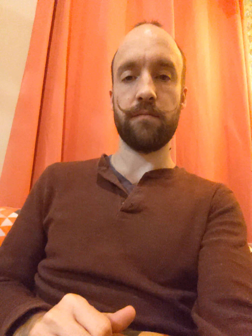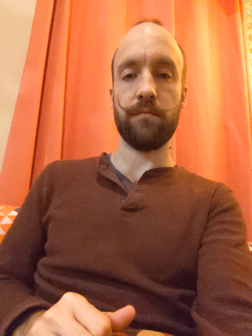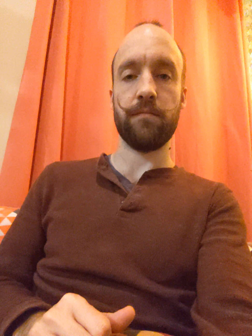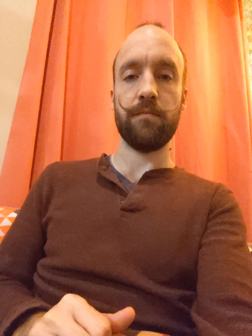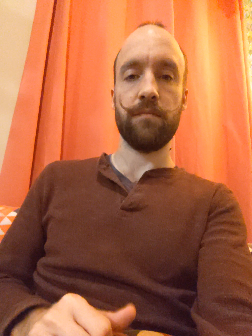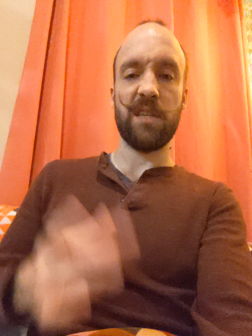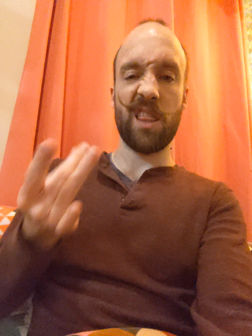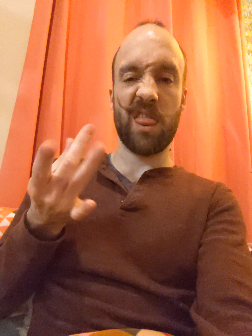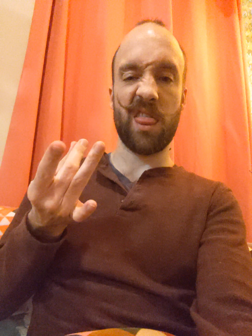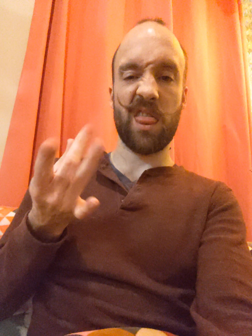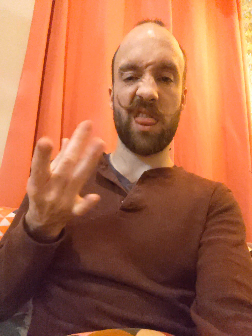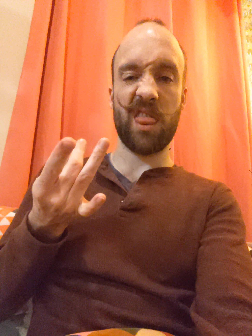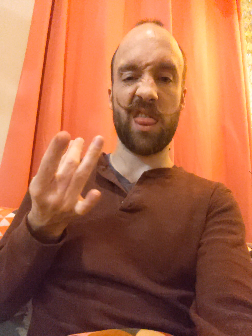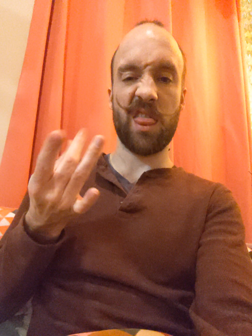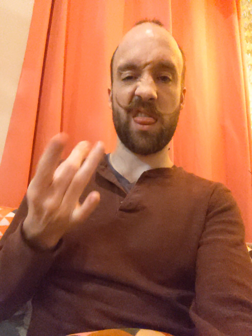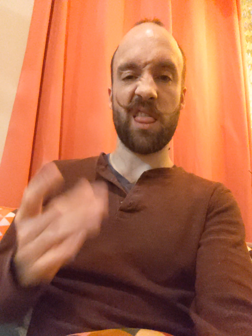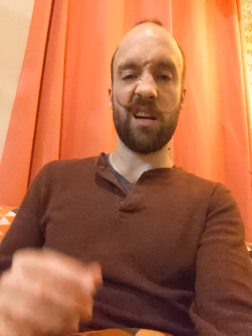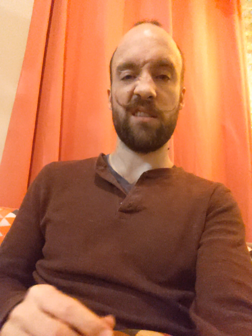sticky